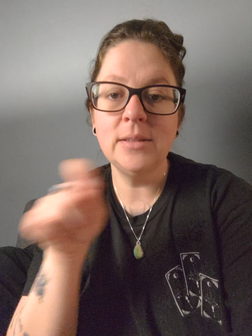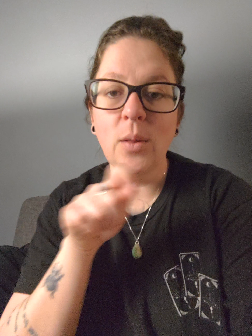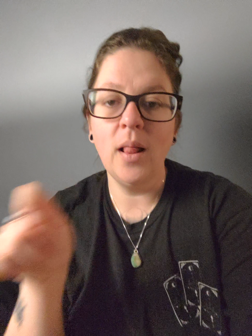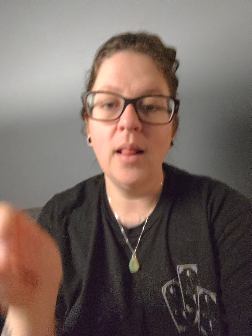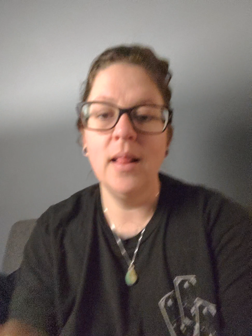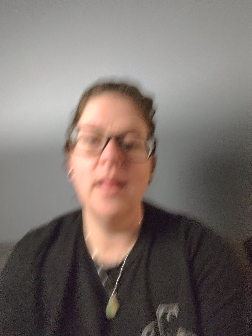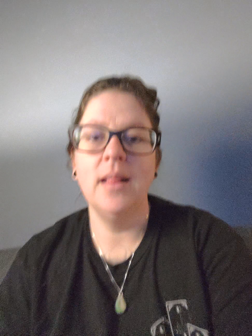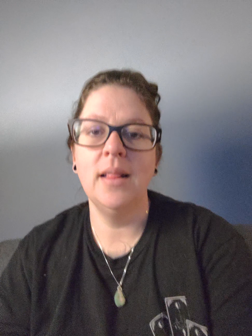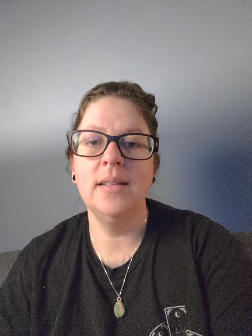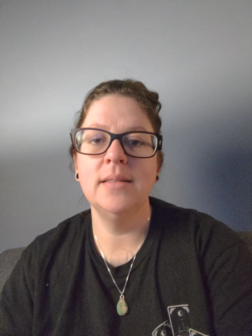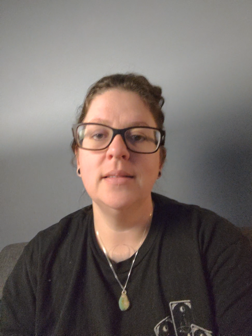pencil